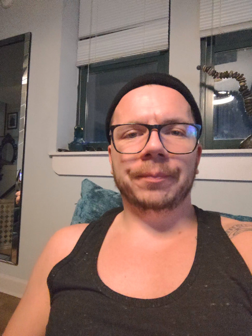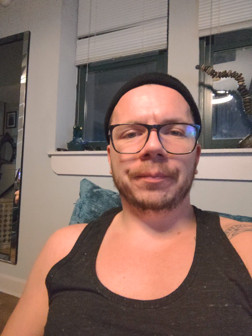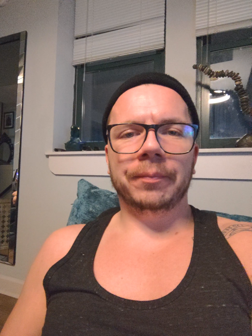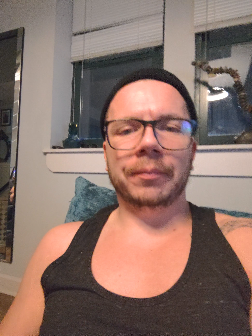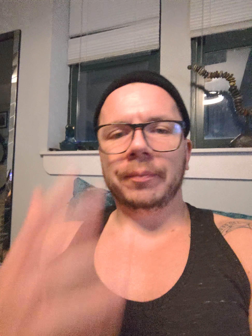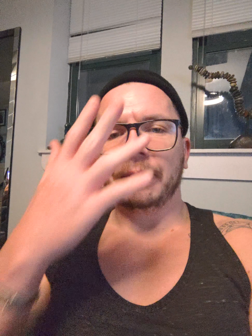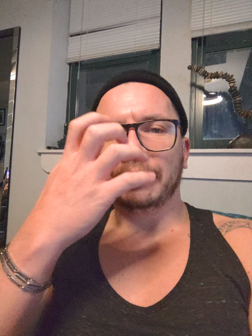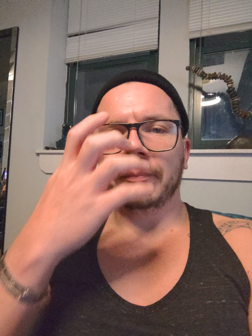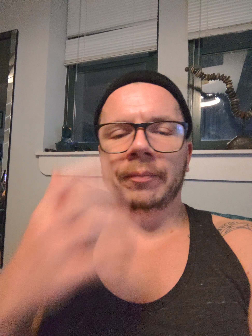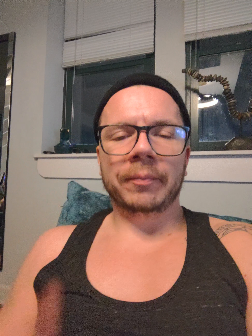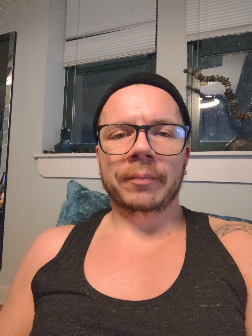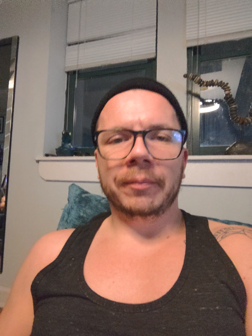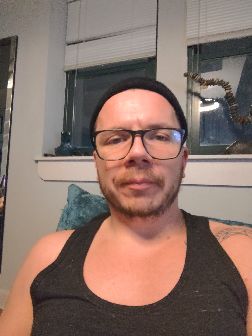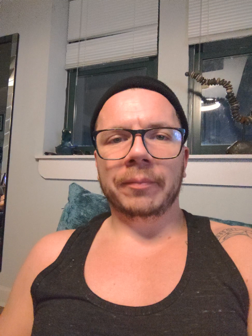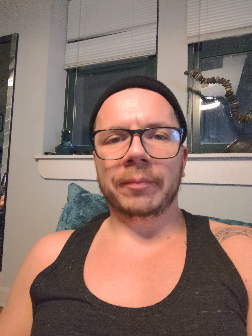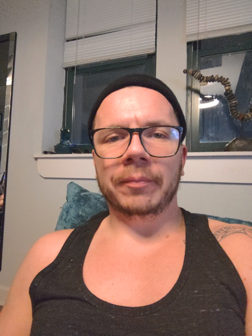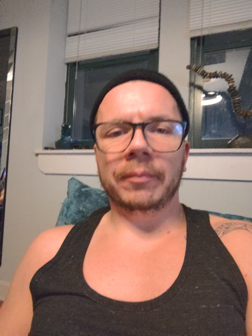mad